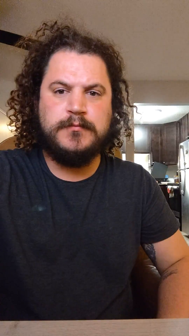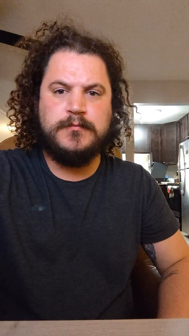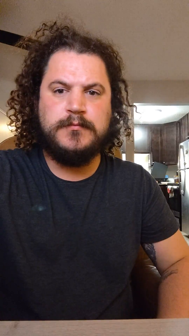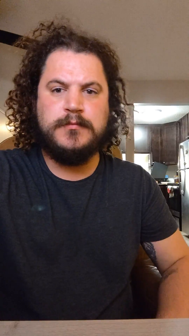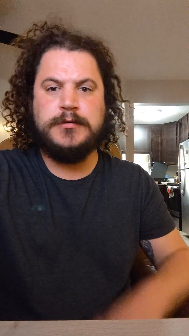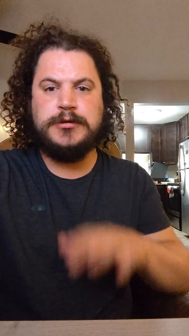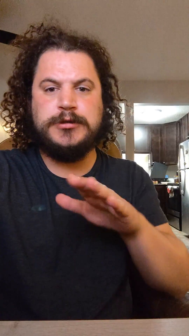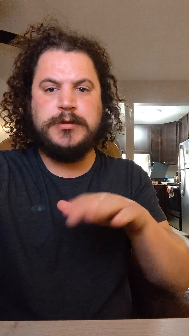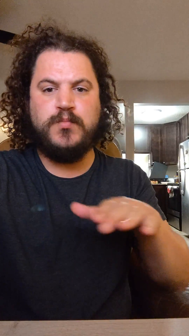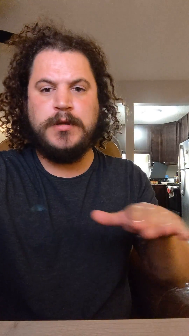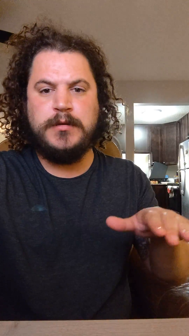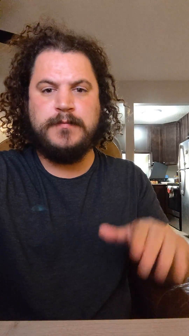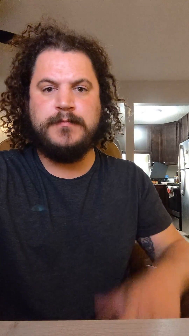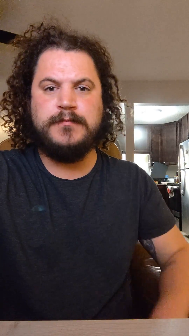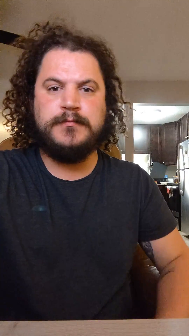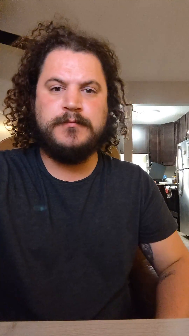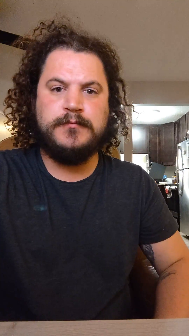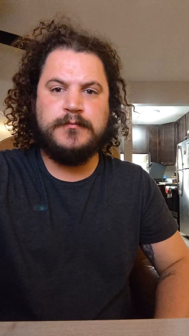children